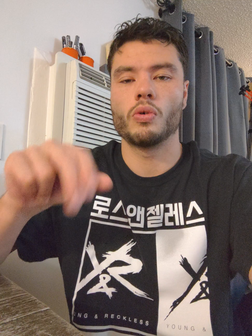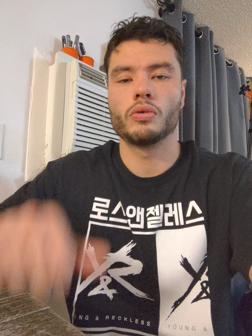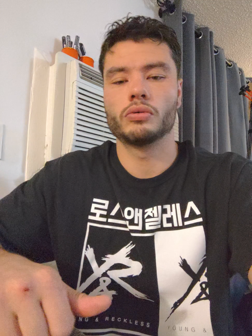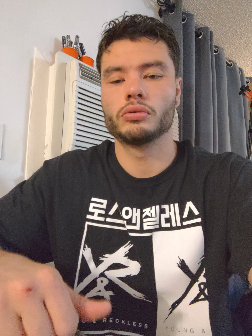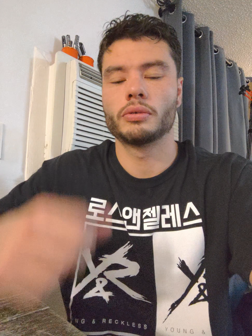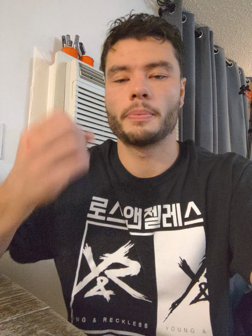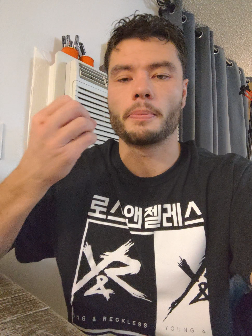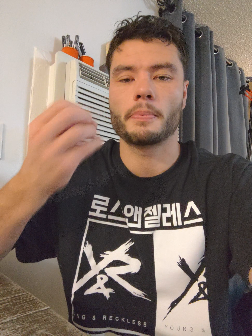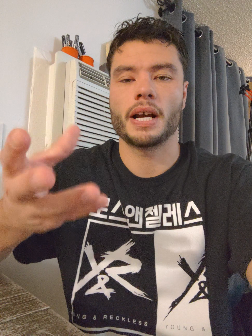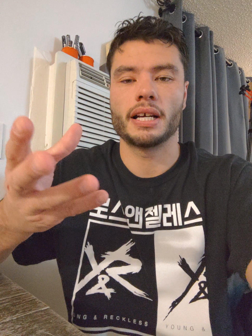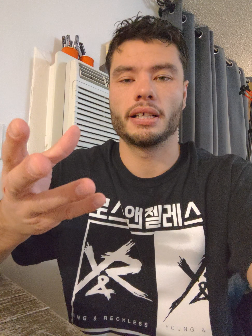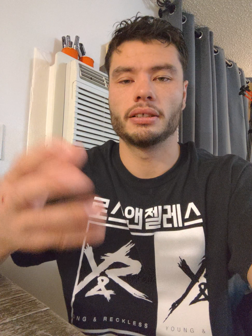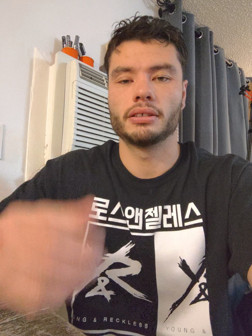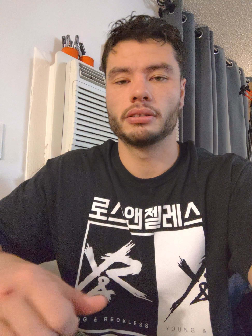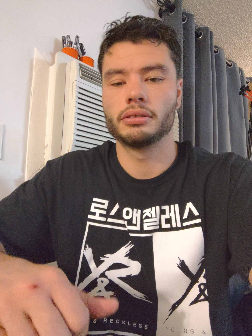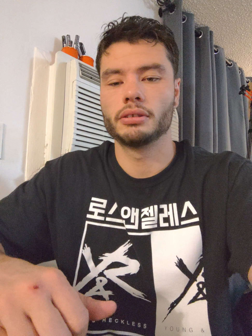many